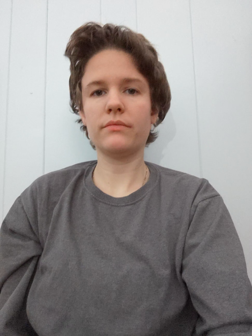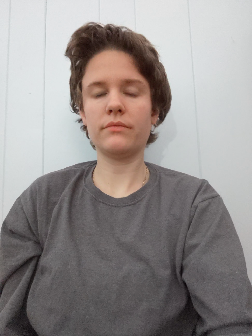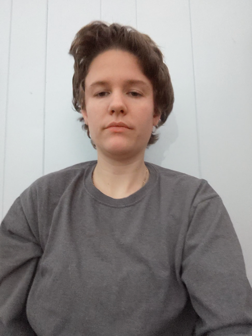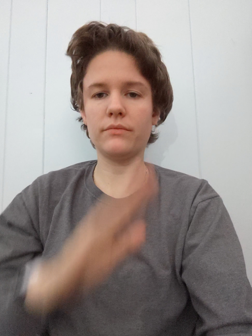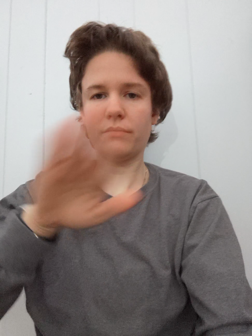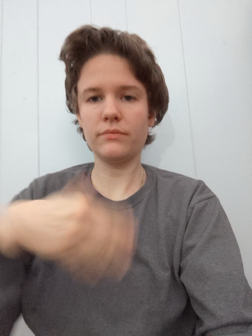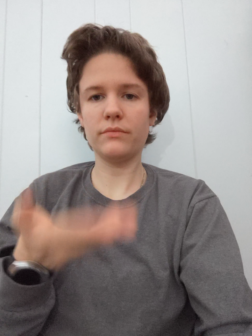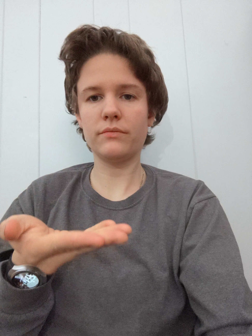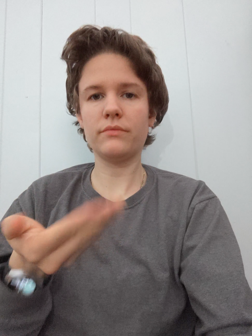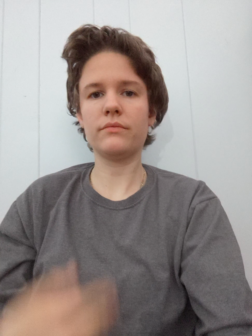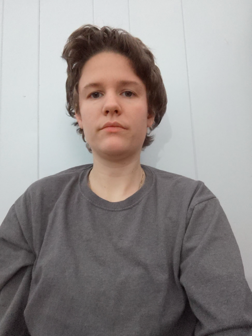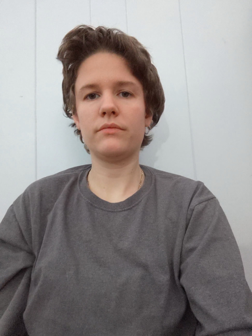all